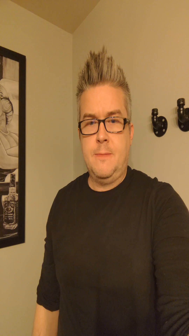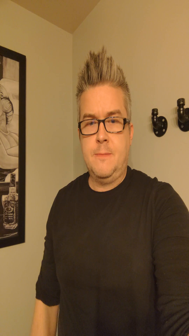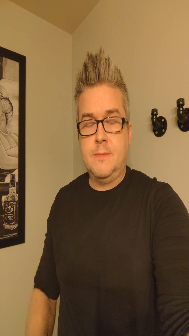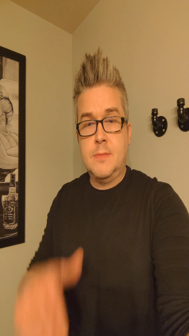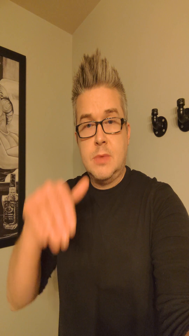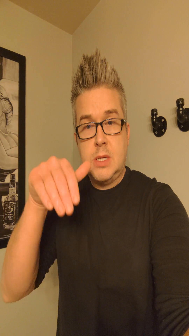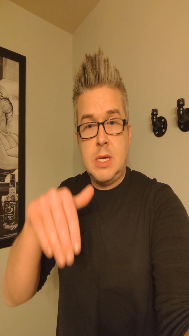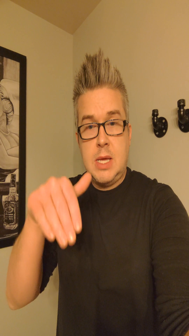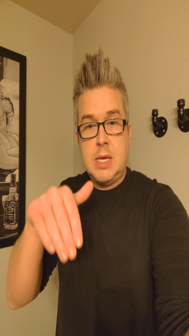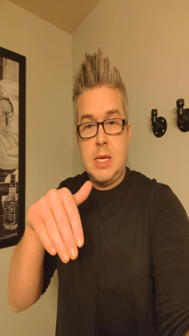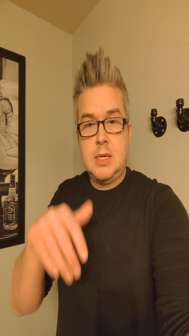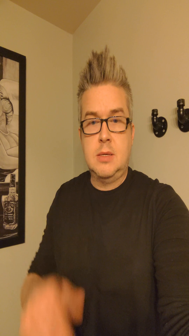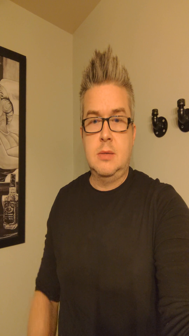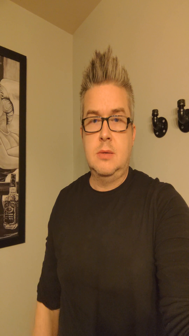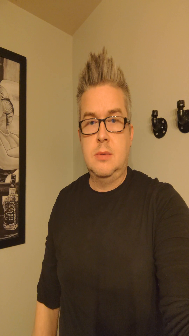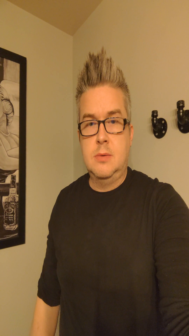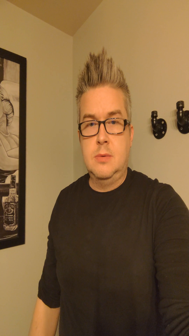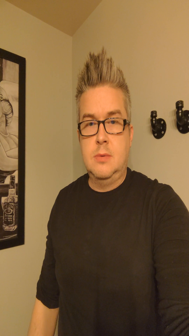night